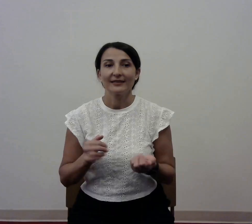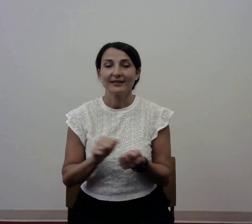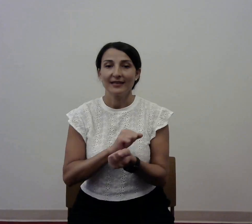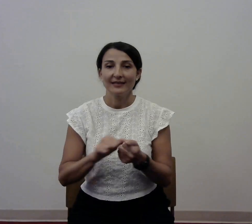sənəd